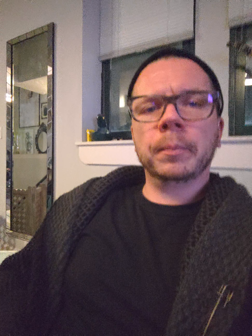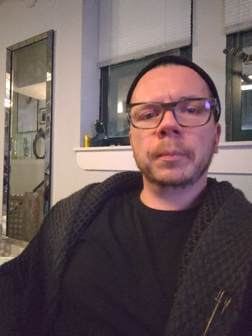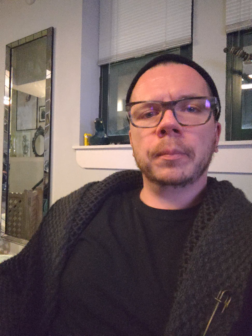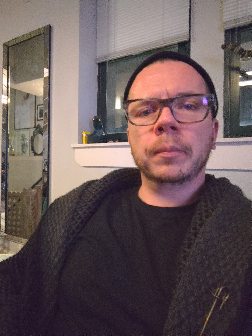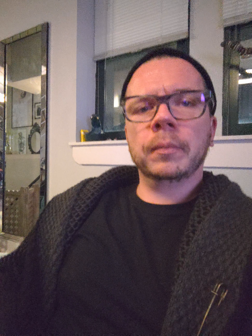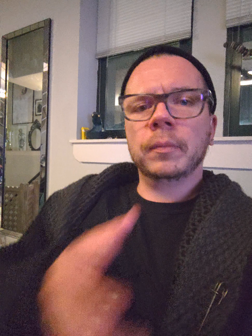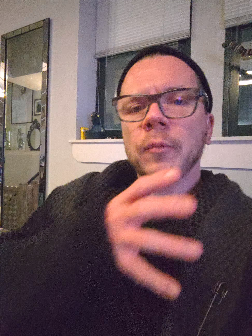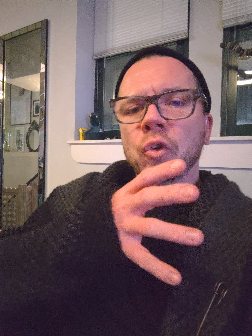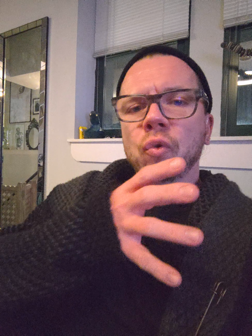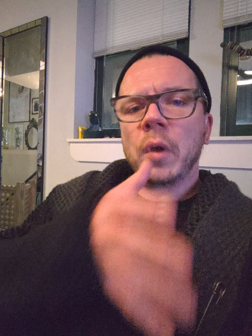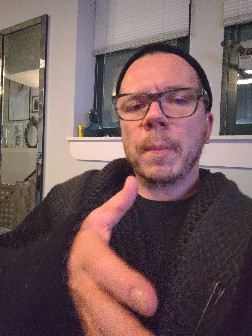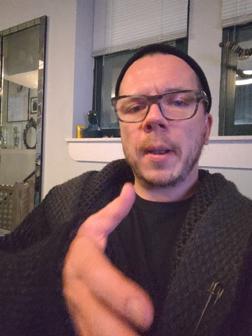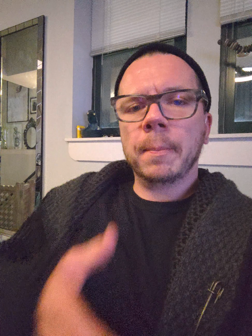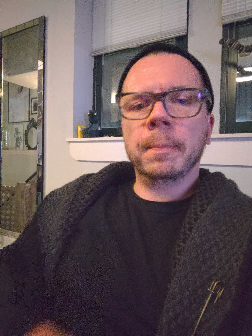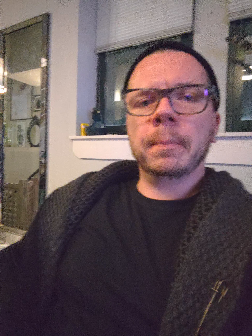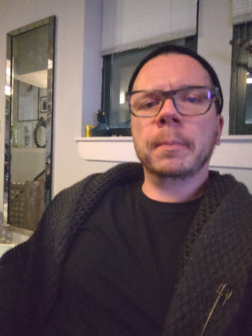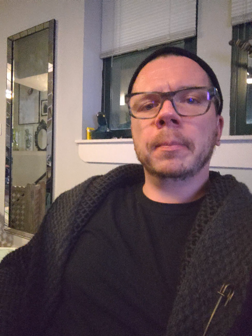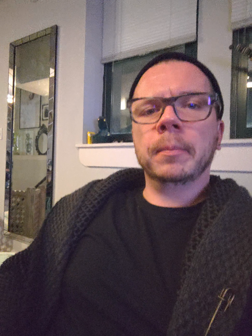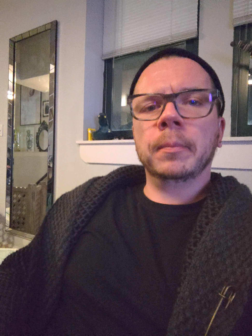grandma